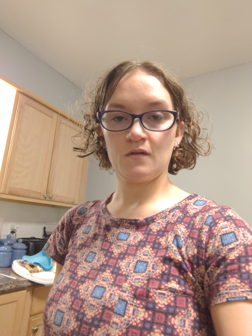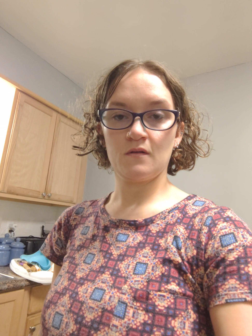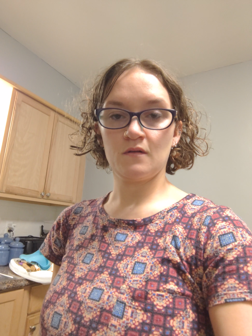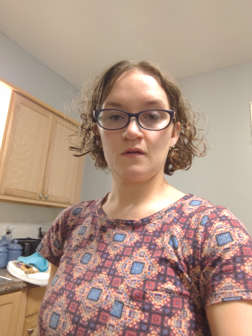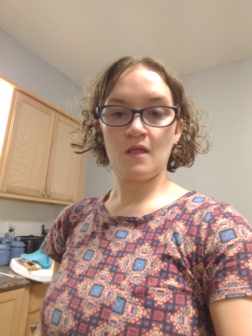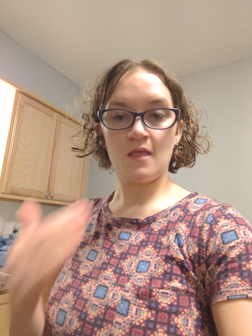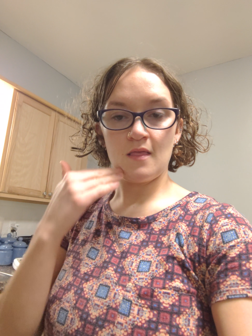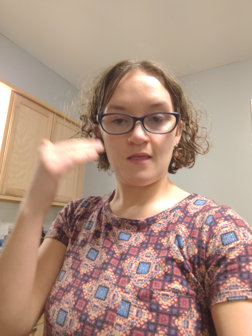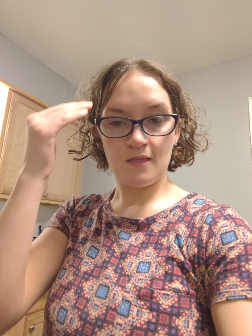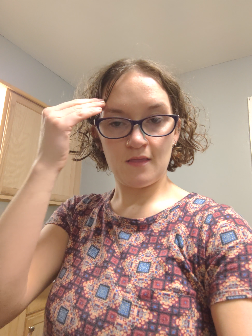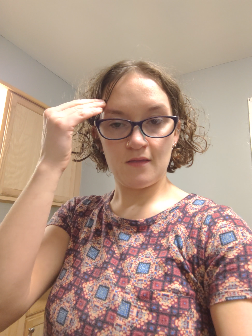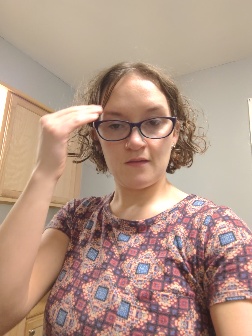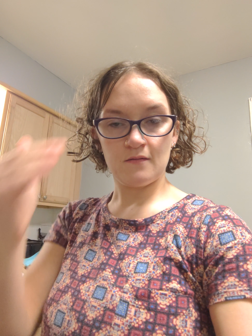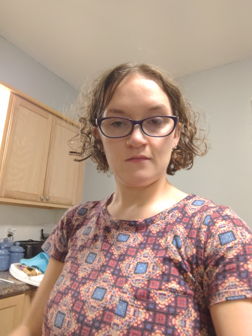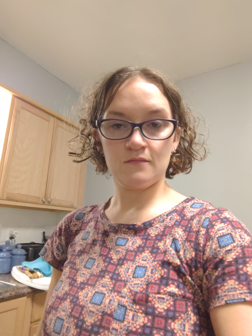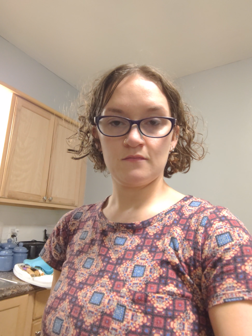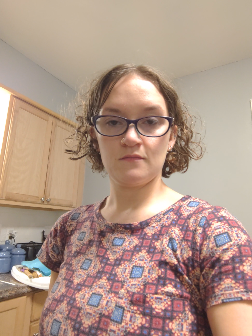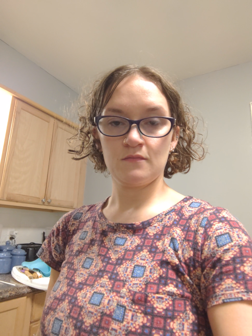head